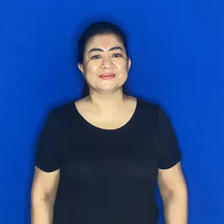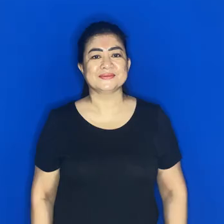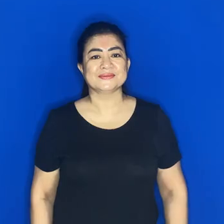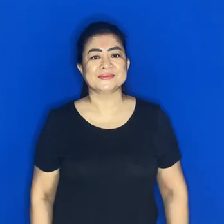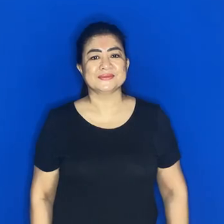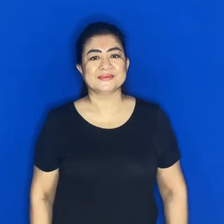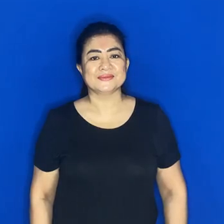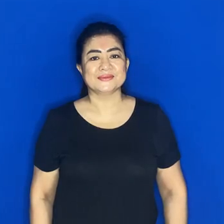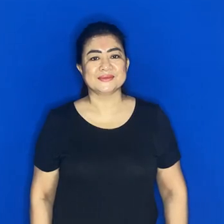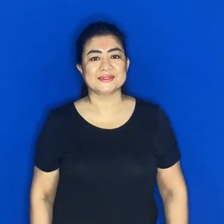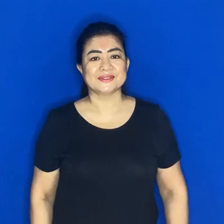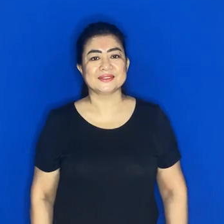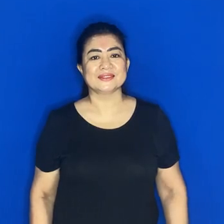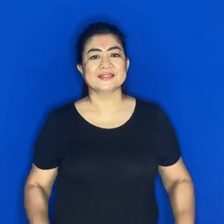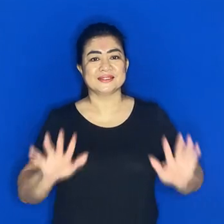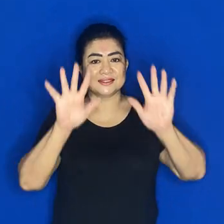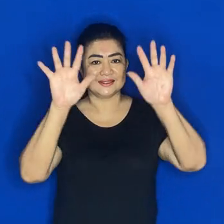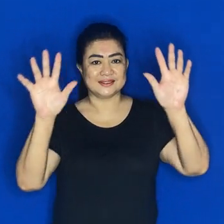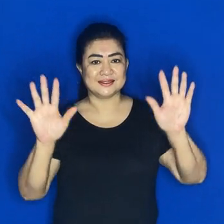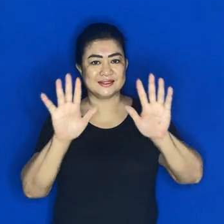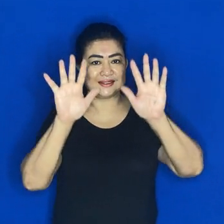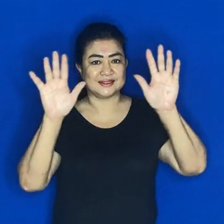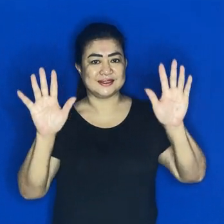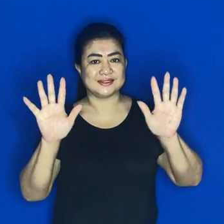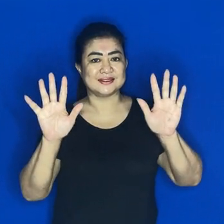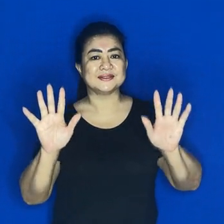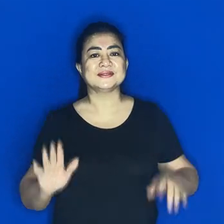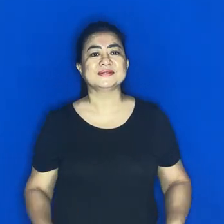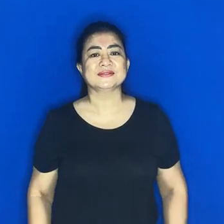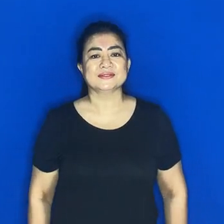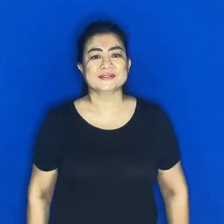sunday